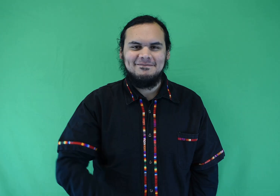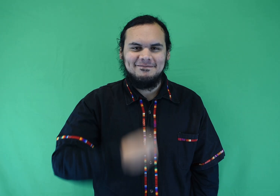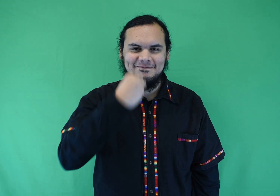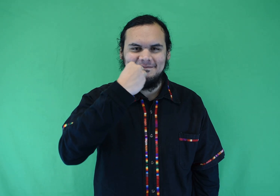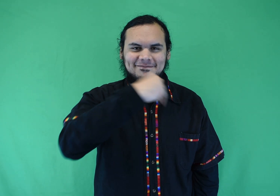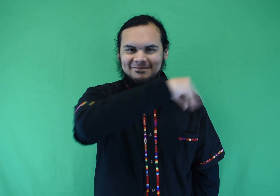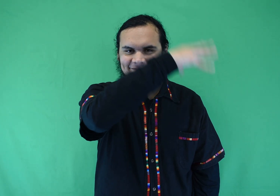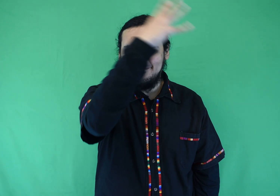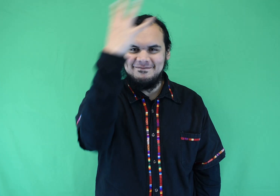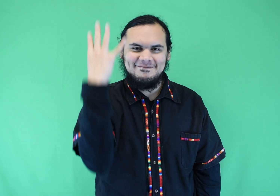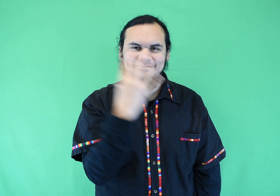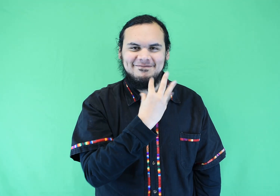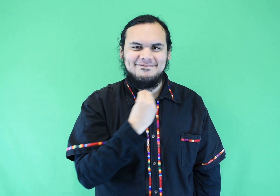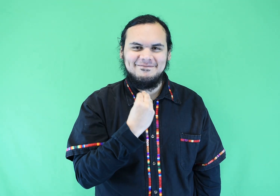bonito